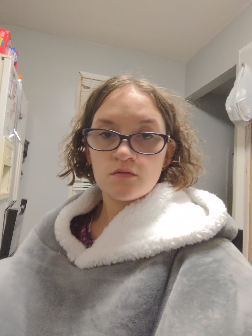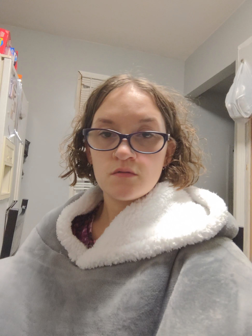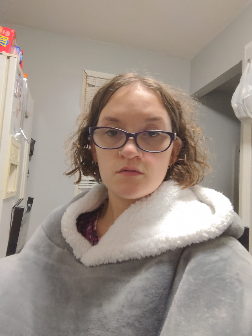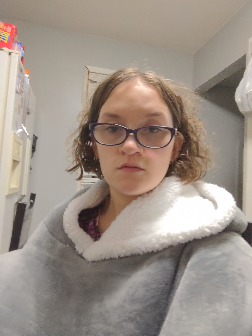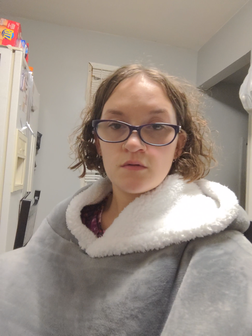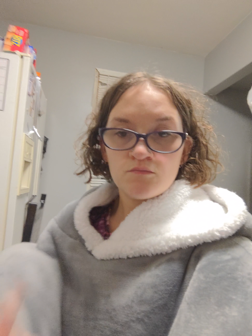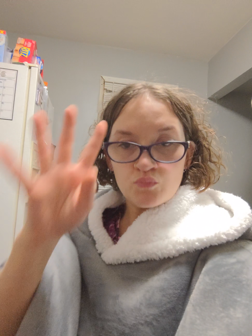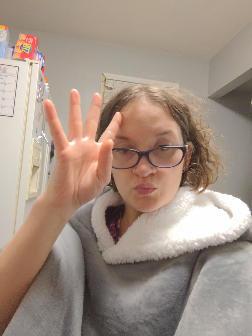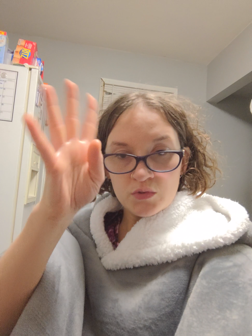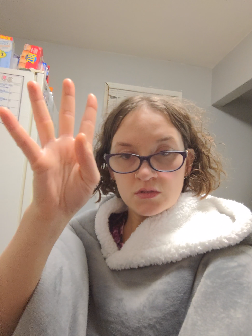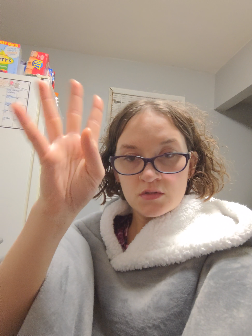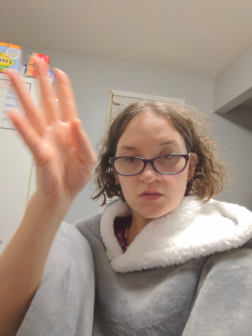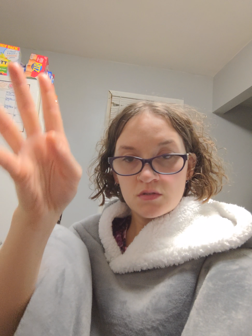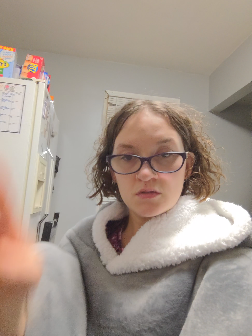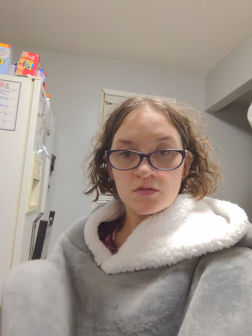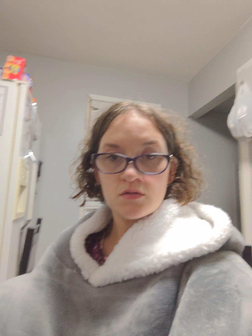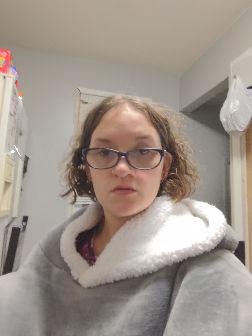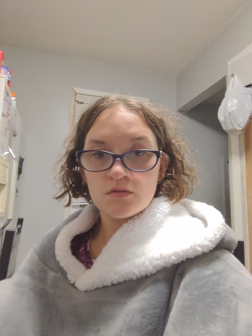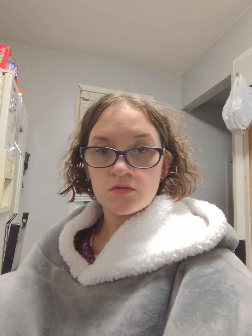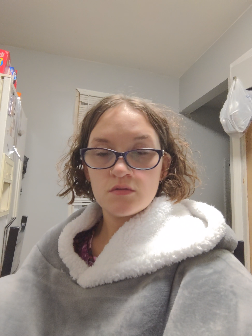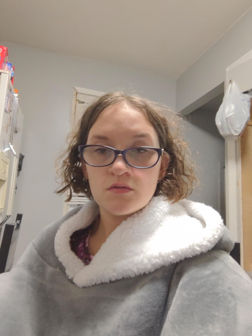pretend